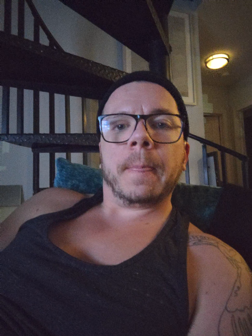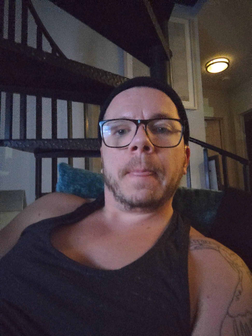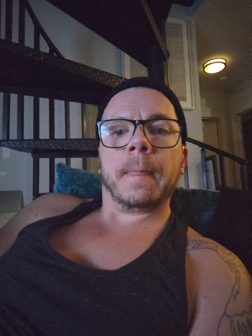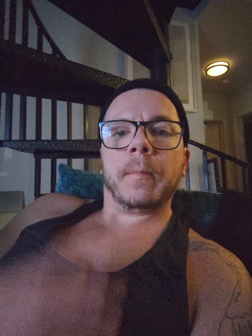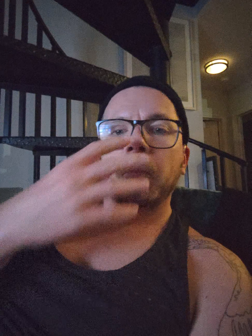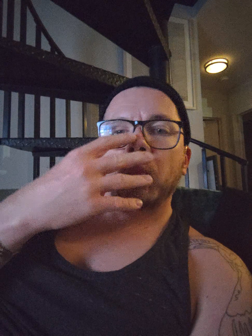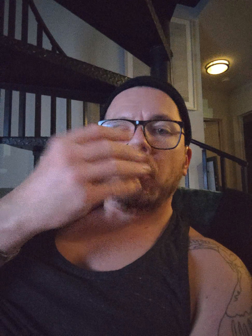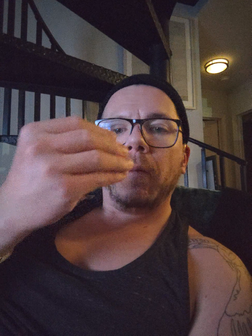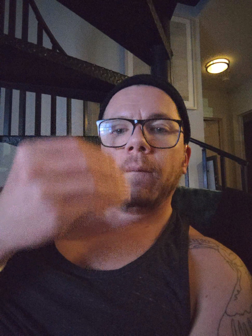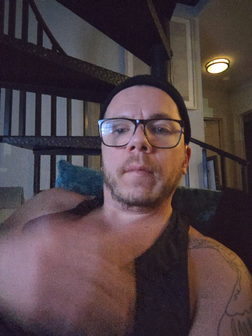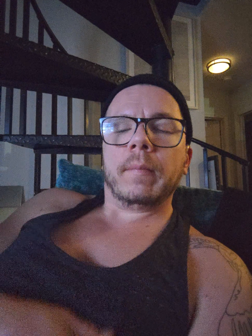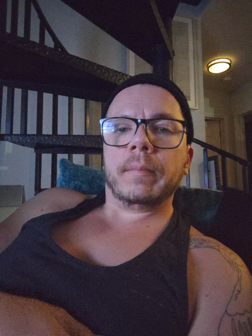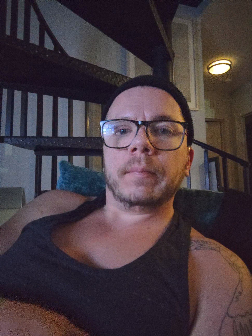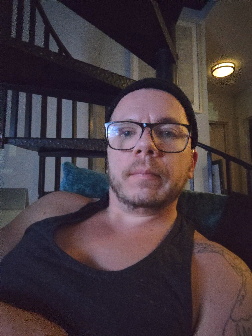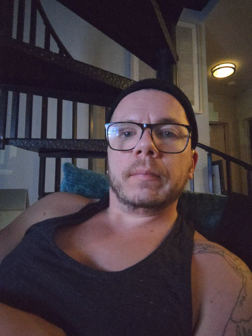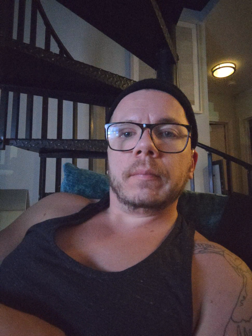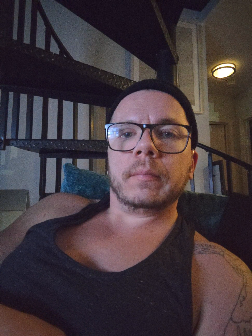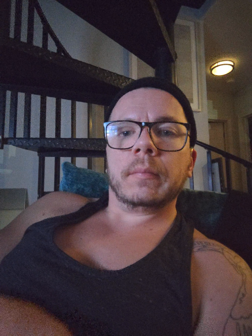wolf